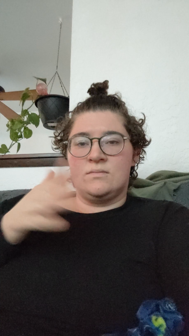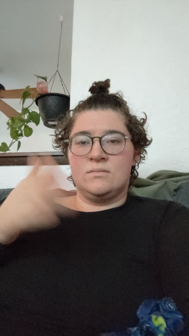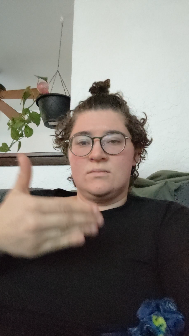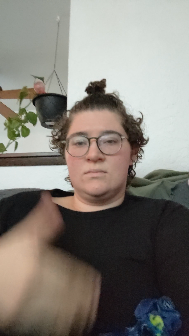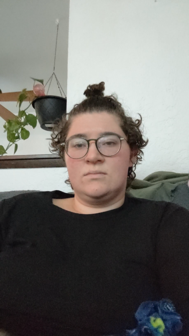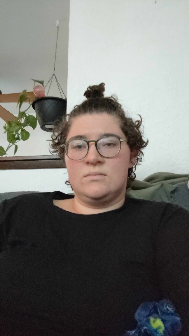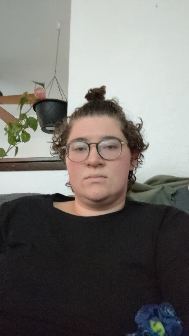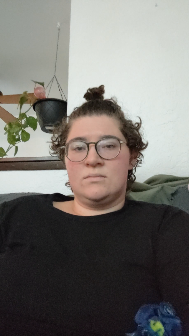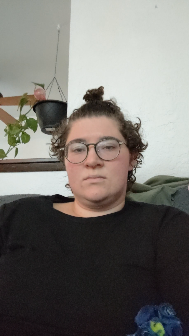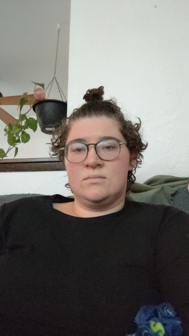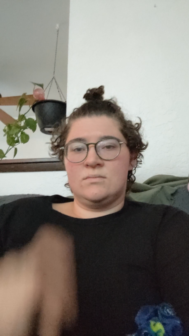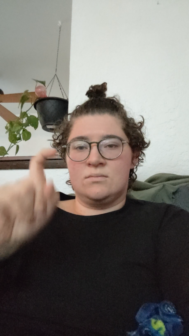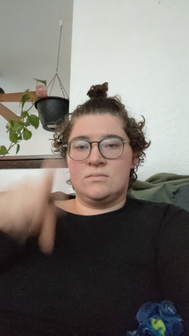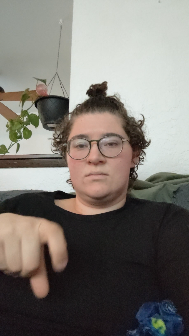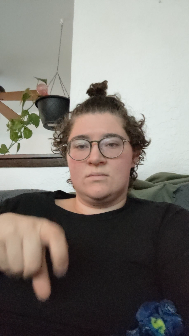must